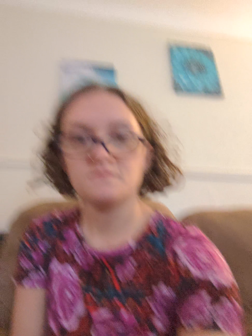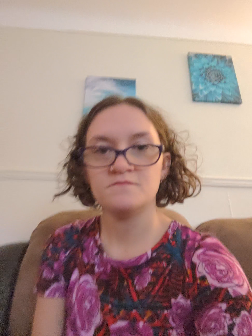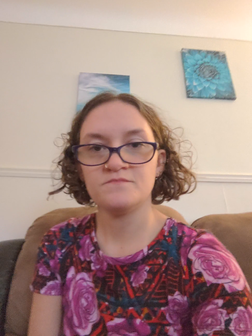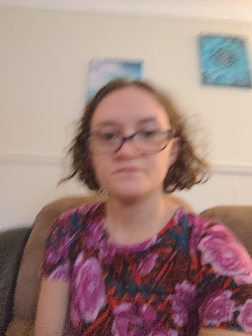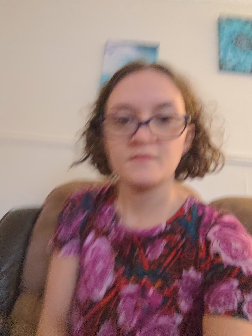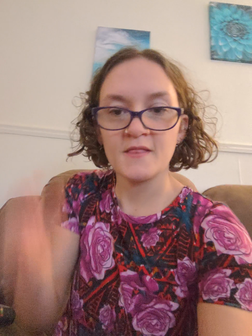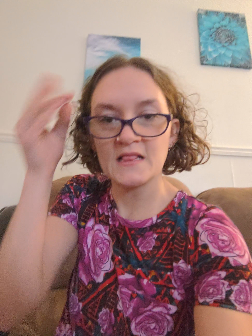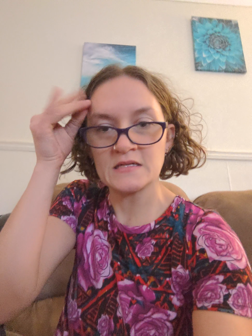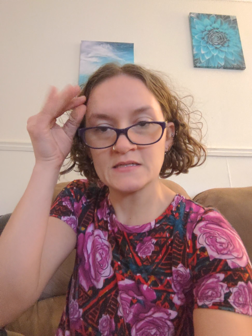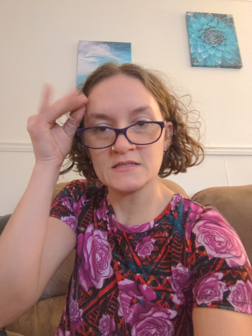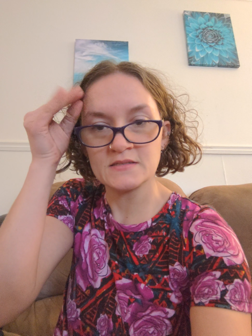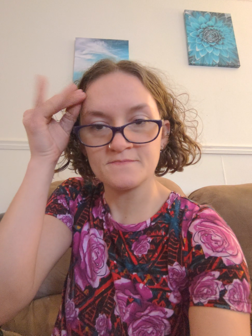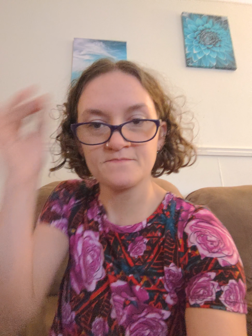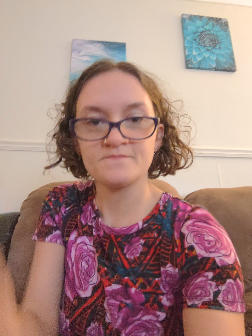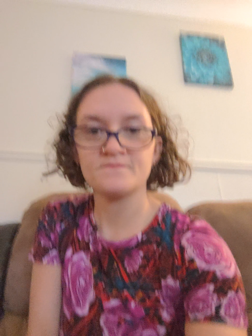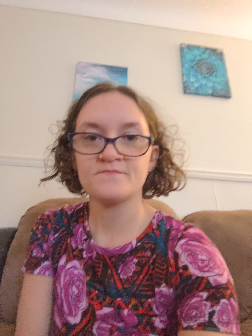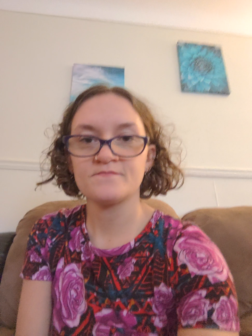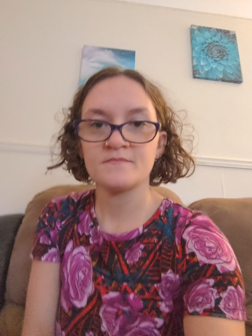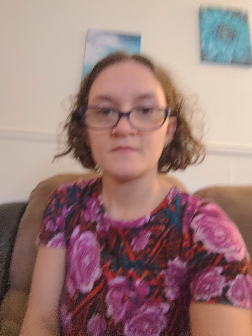think